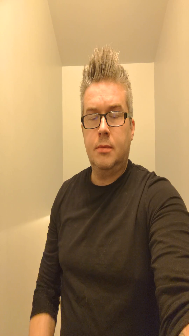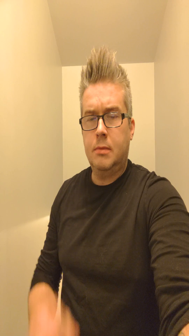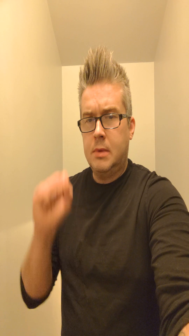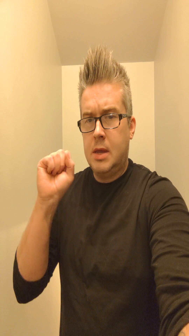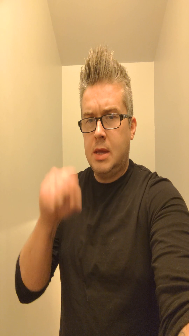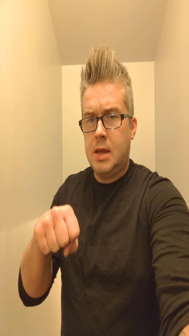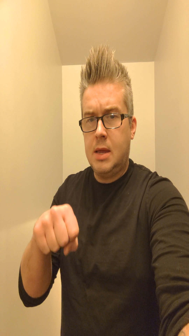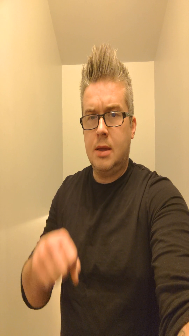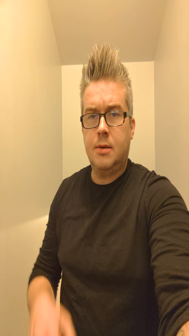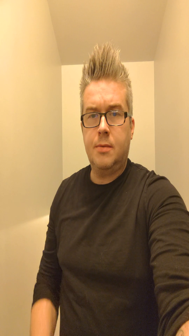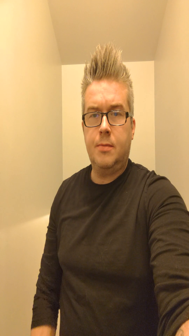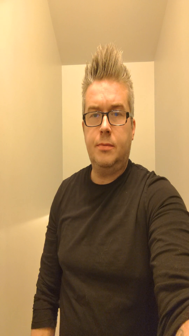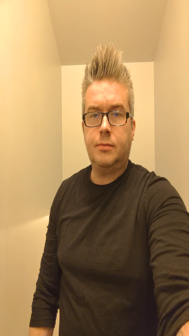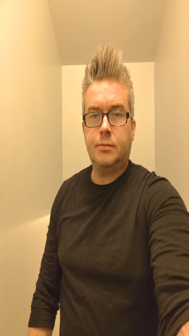can